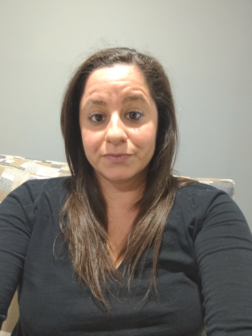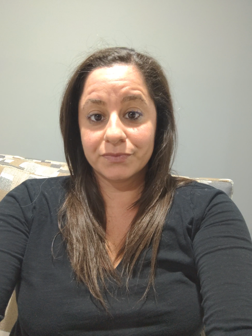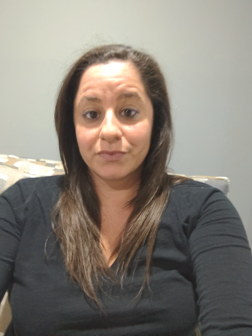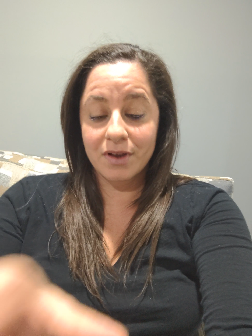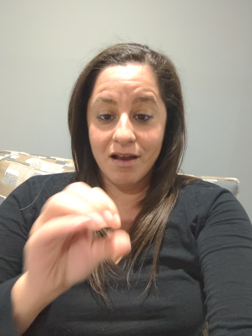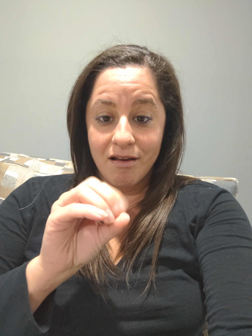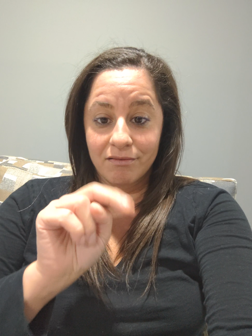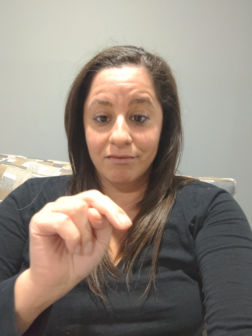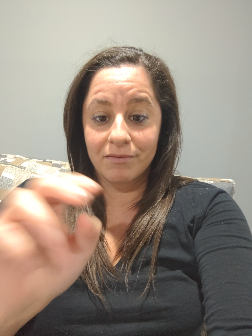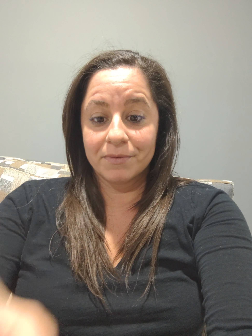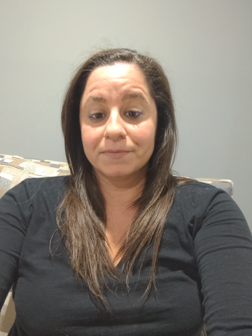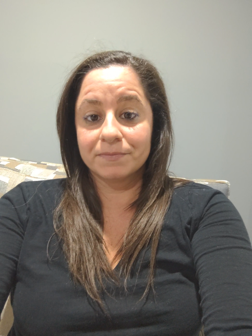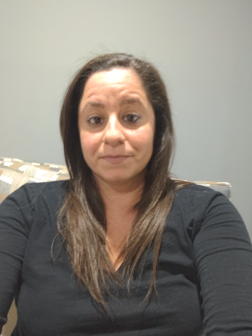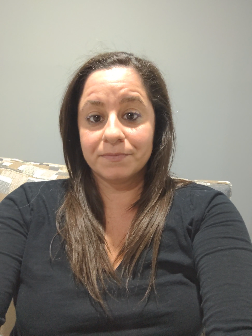on